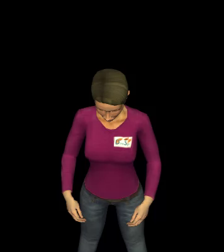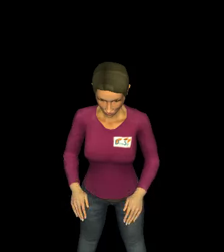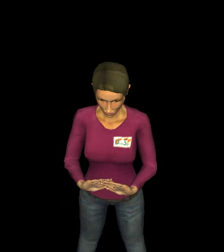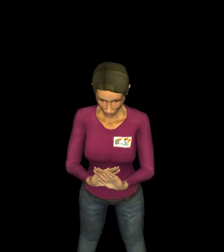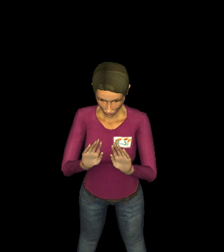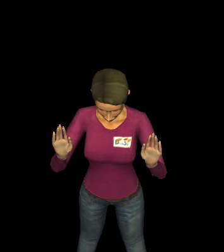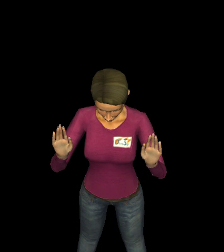سماء